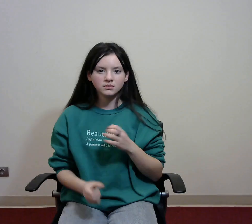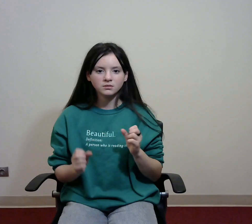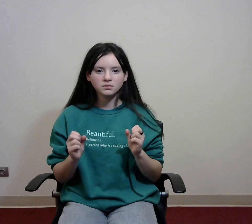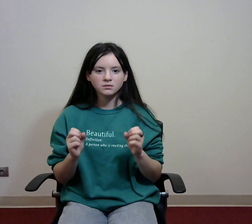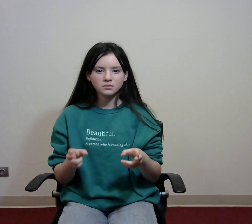necə